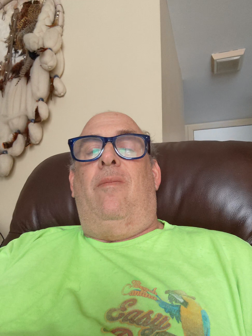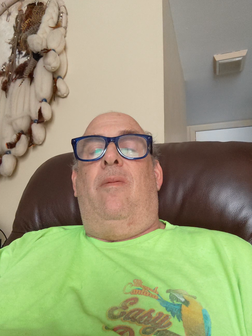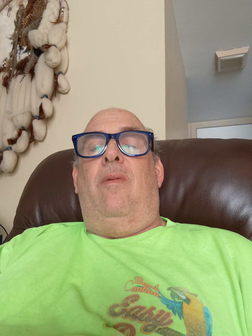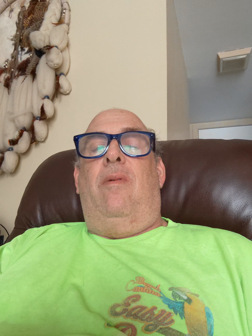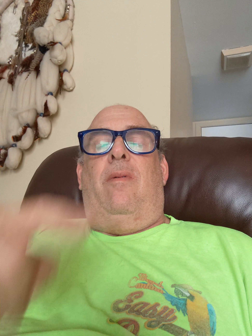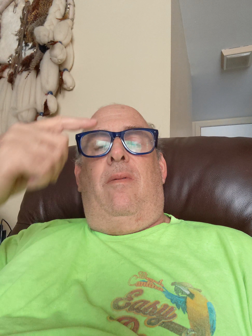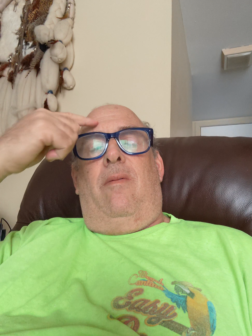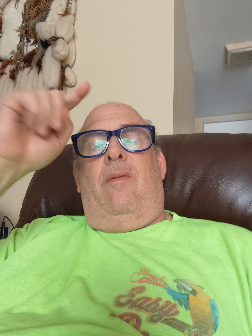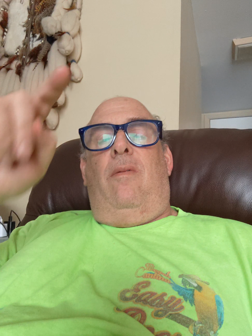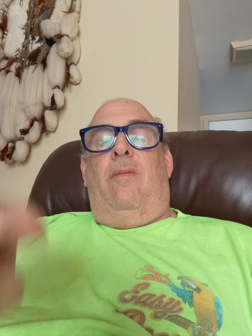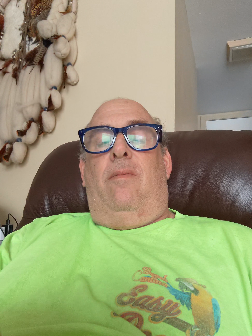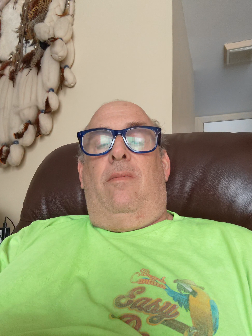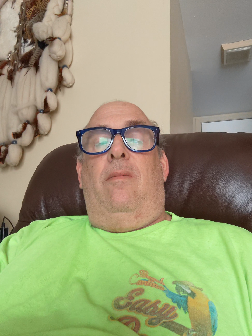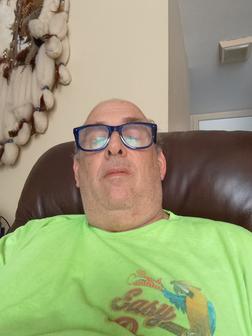for